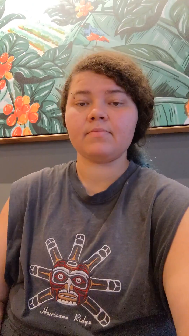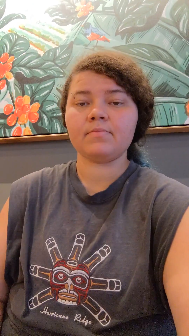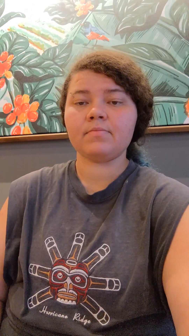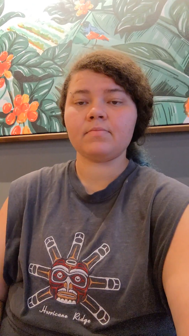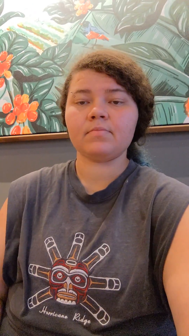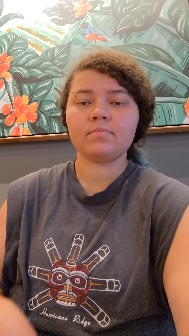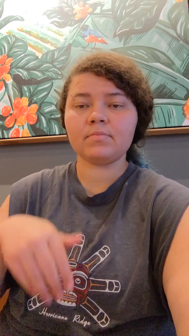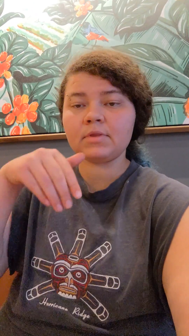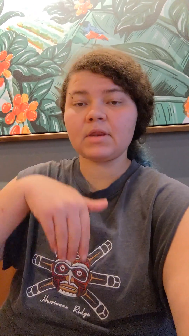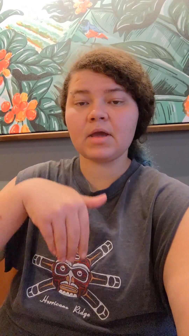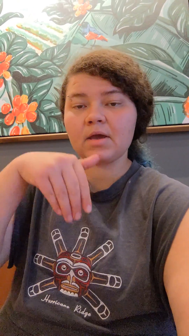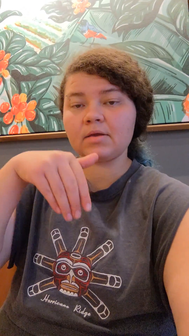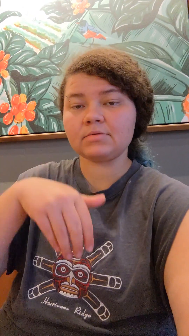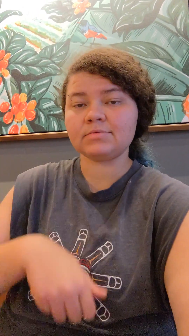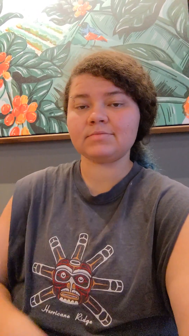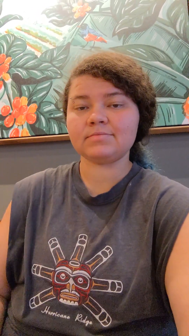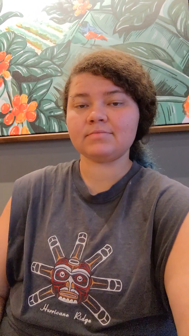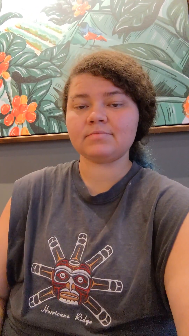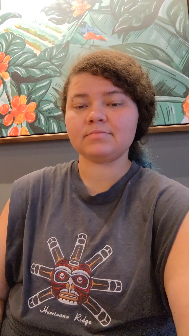night night